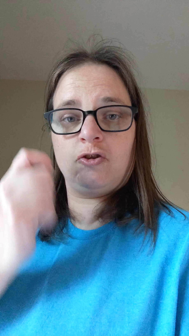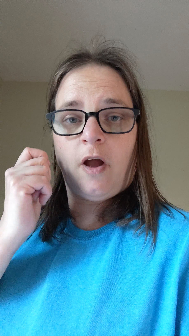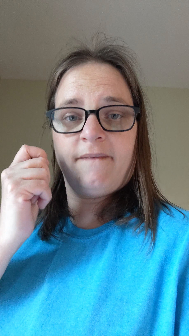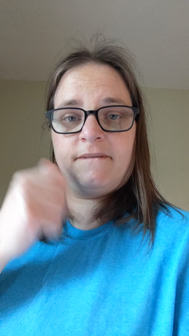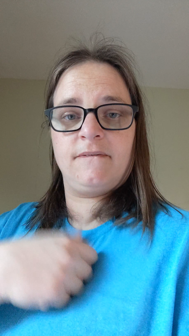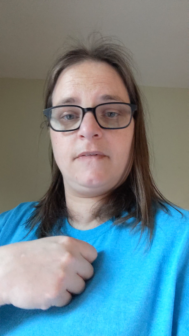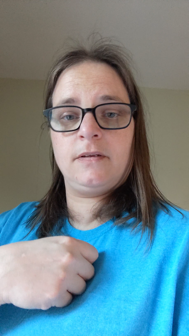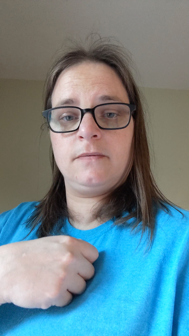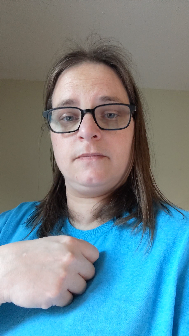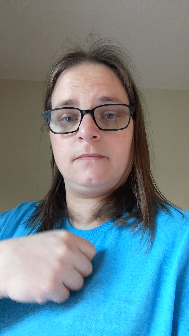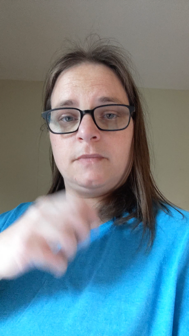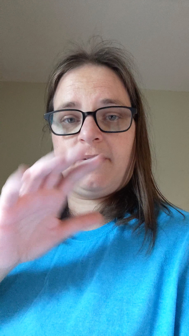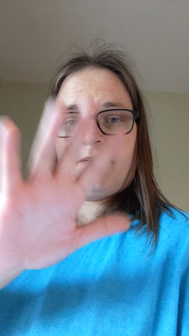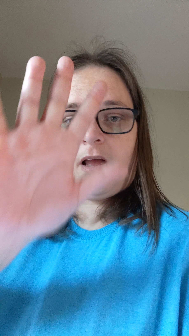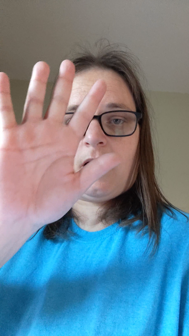give me five